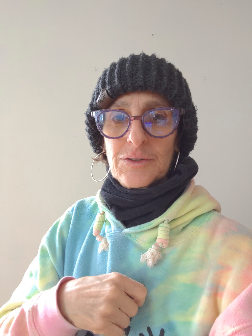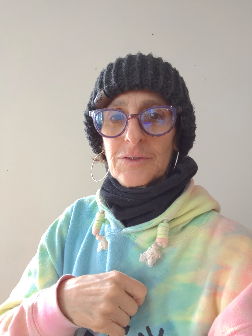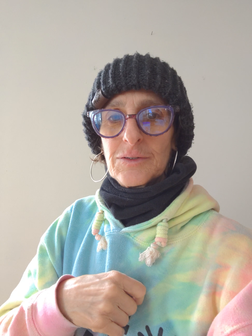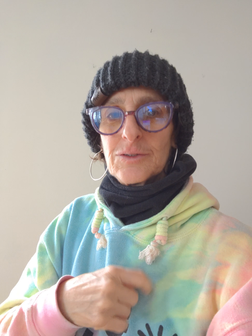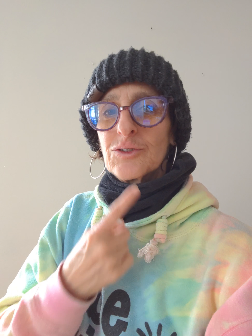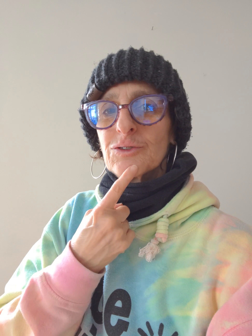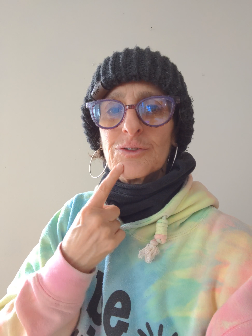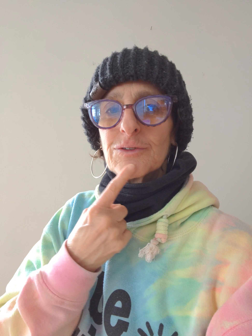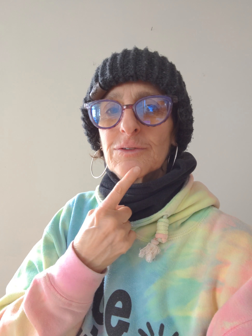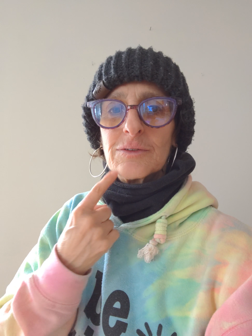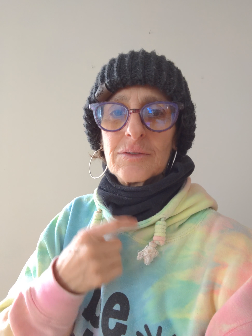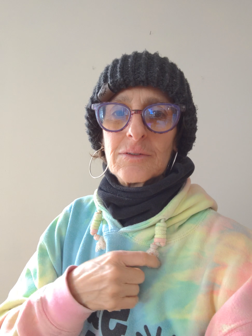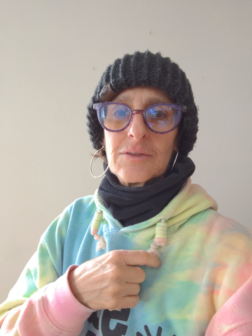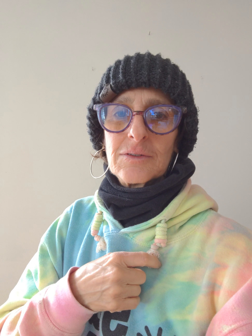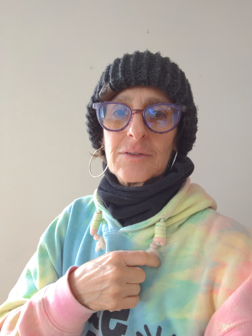chin